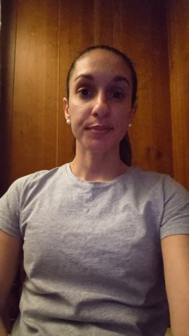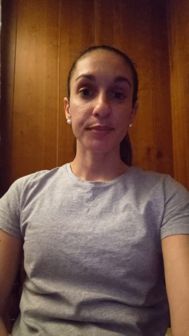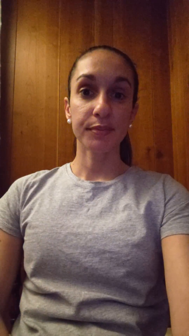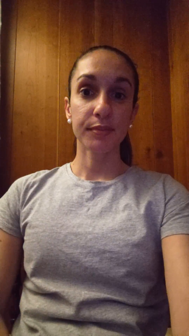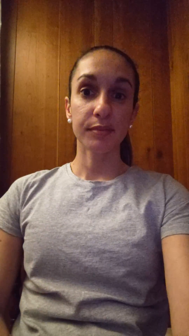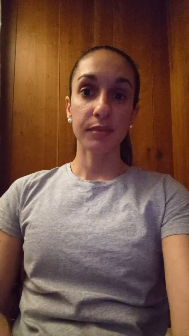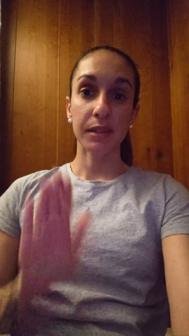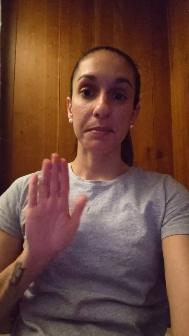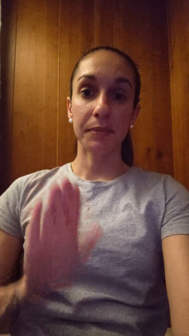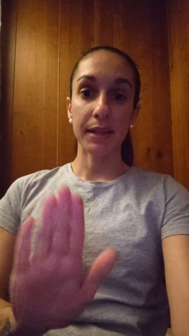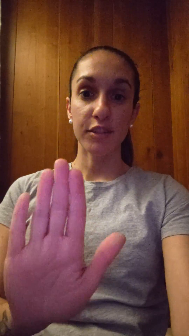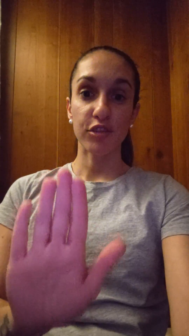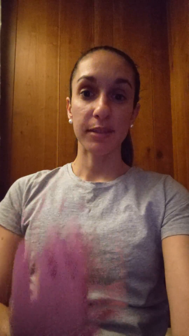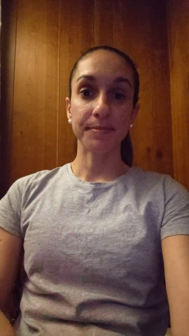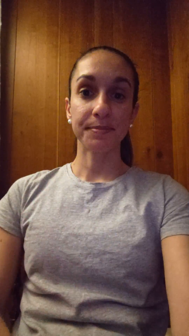push